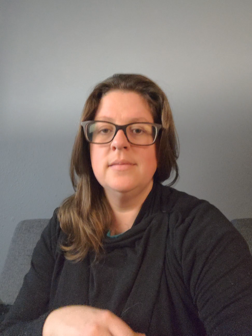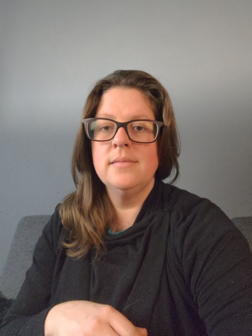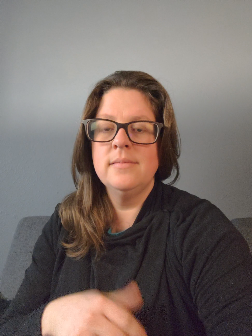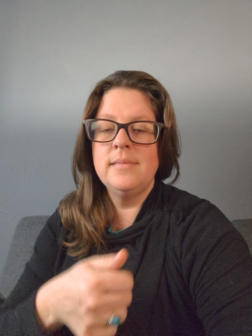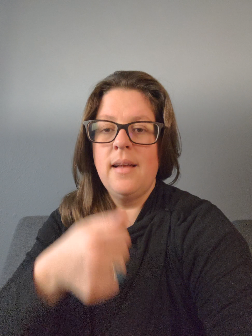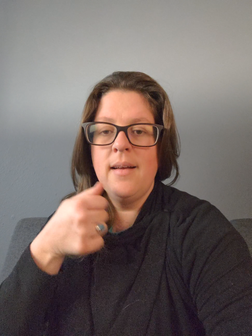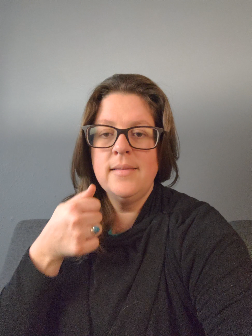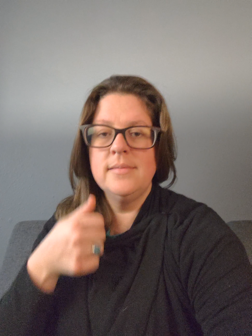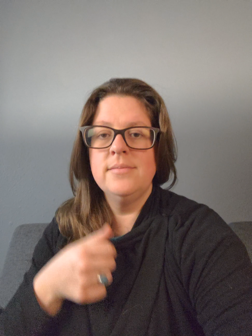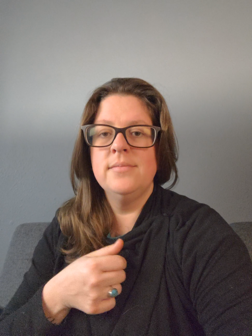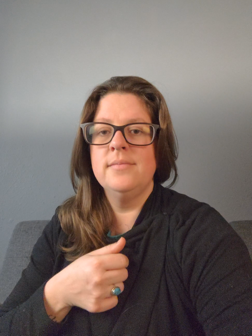hide